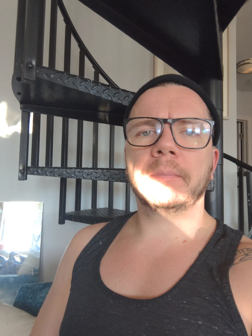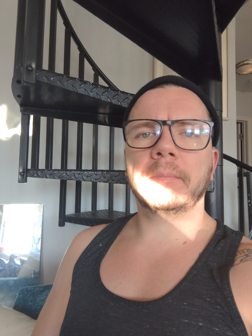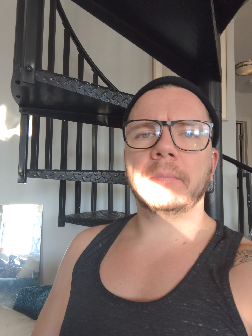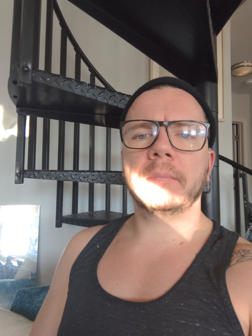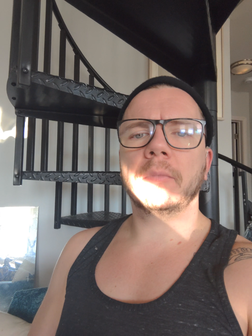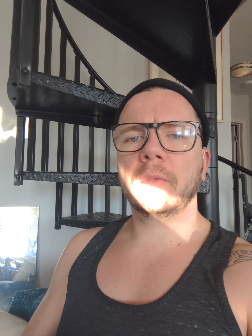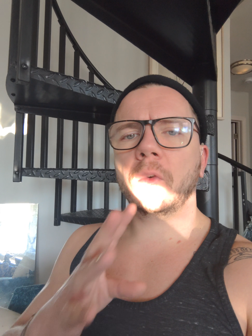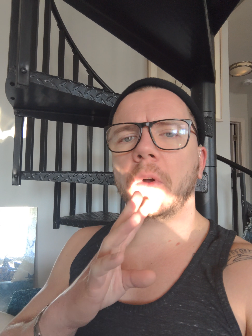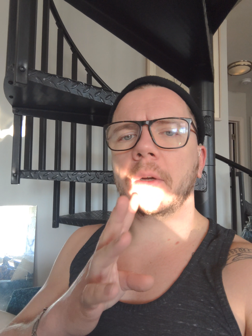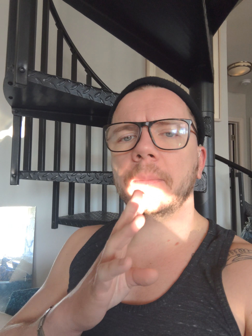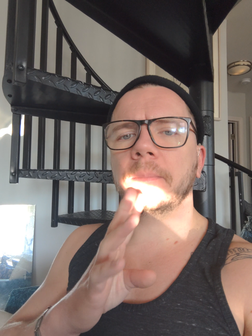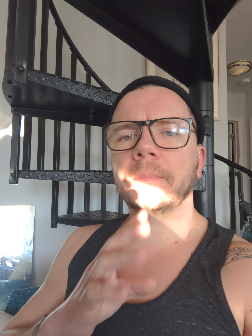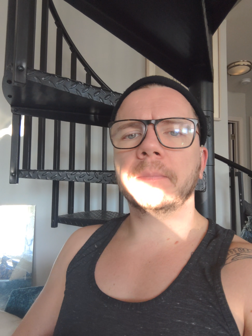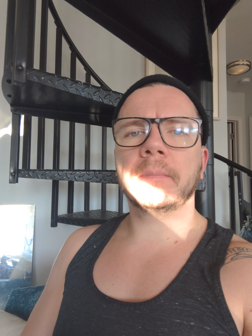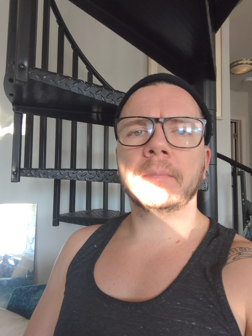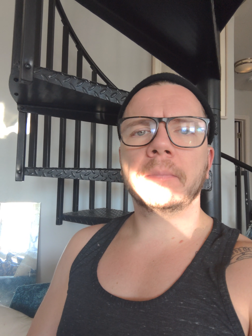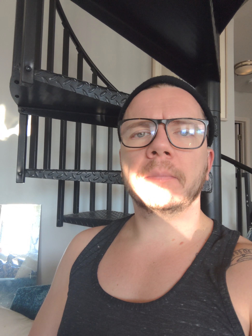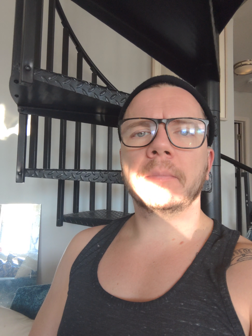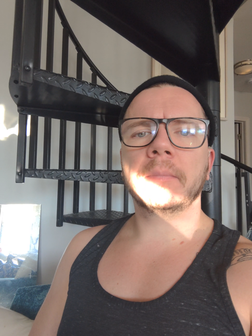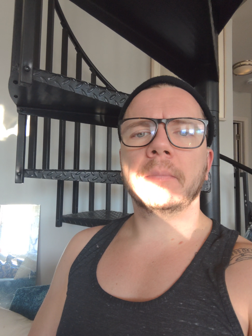talk